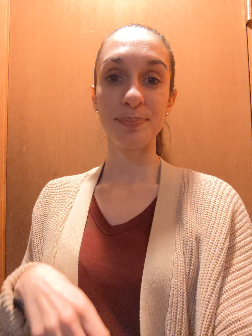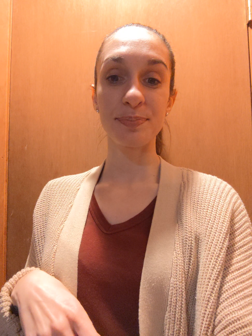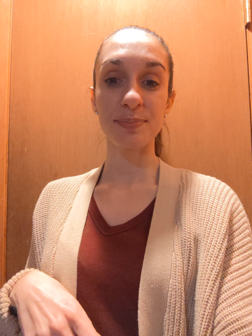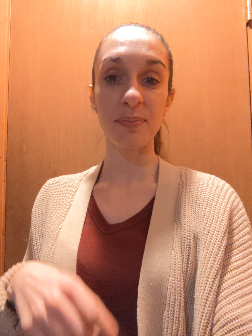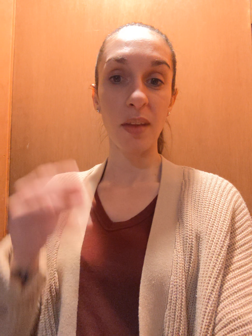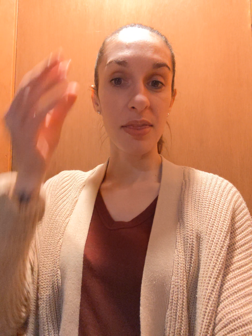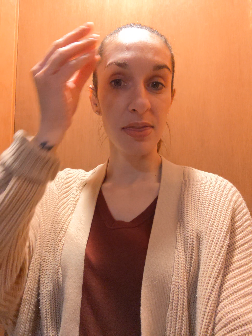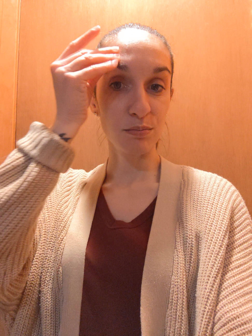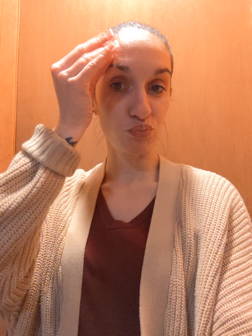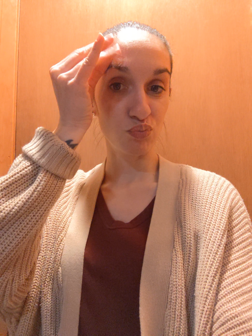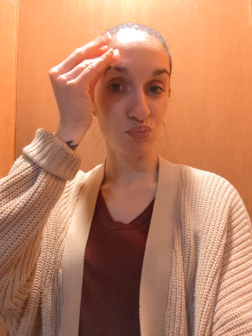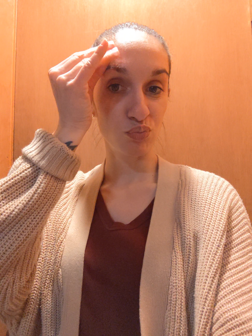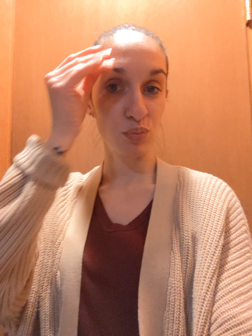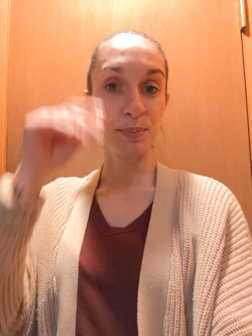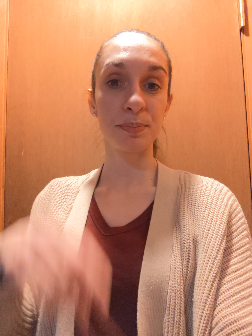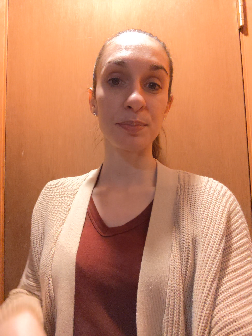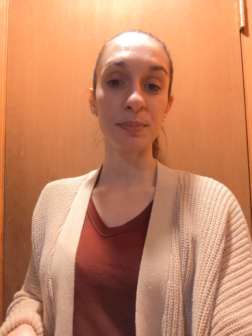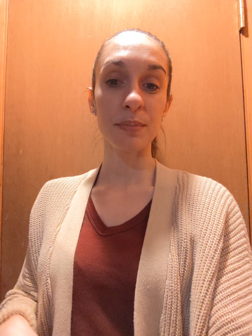think